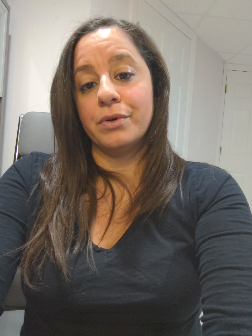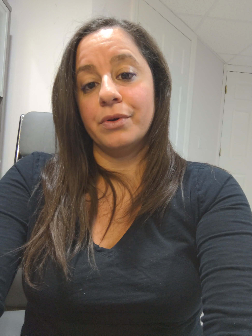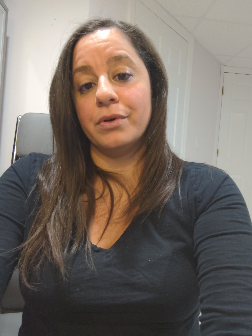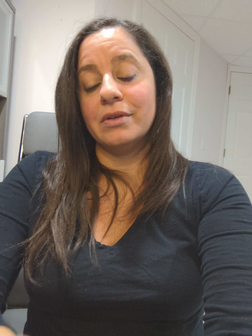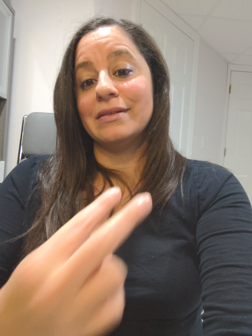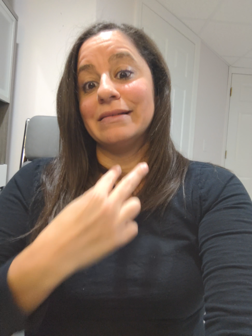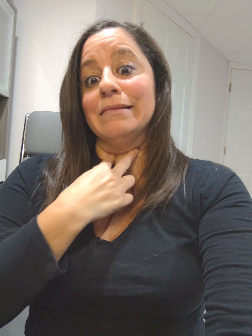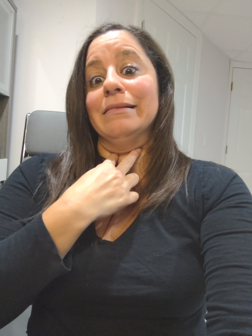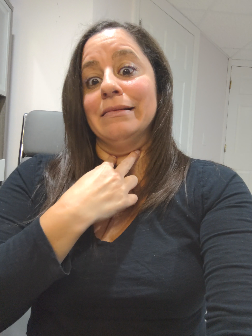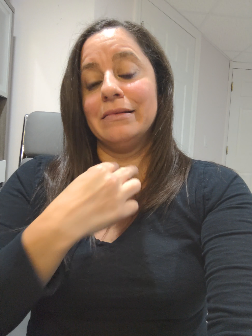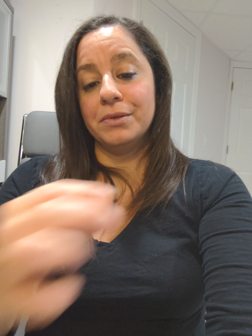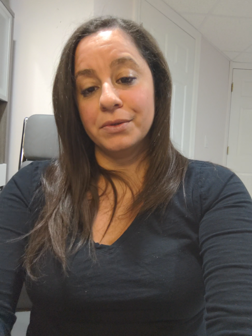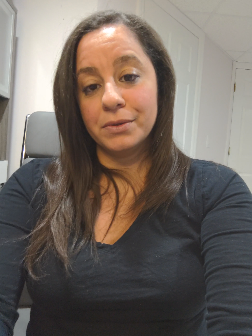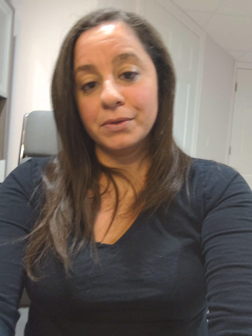stuck